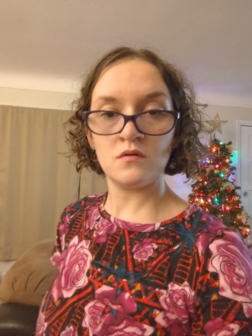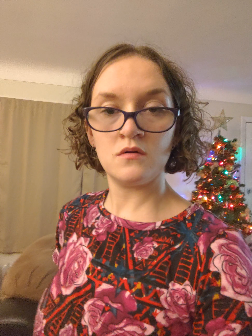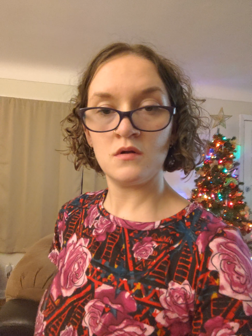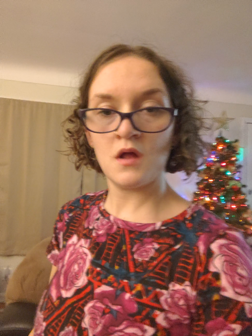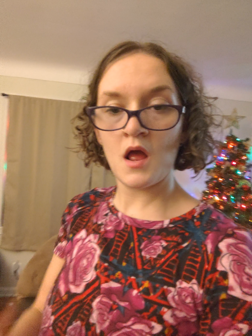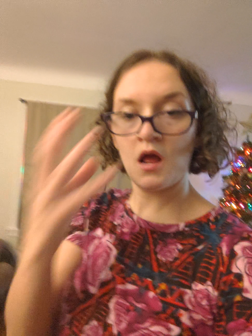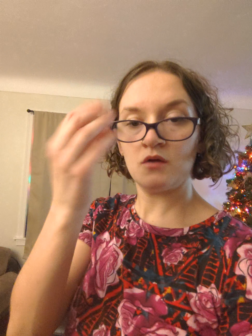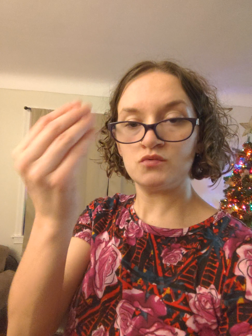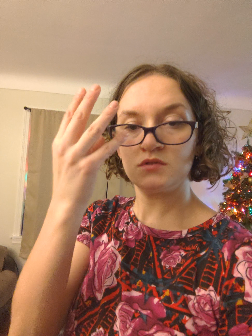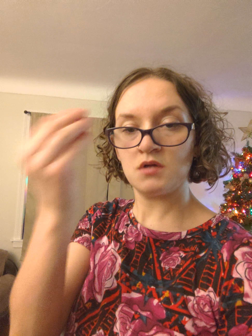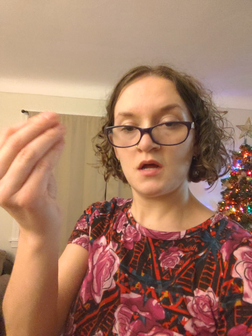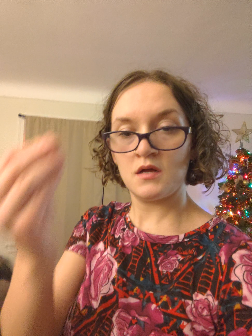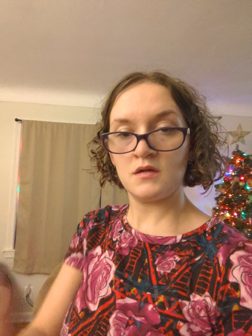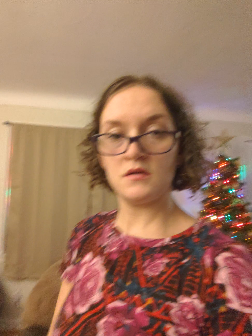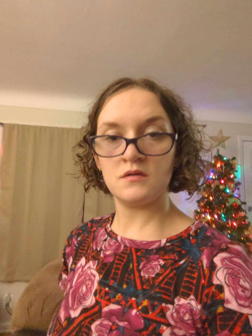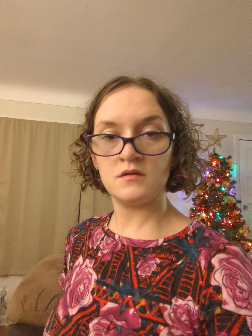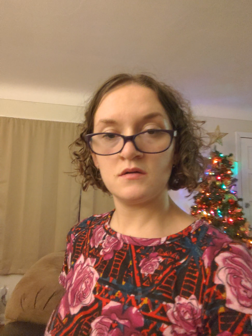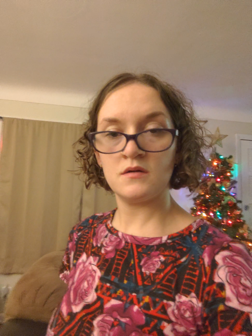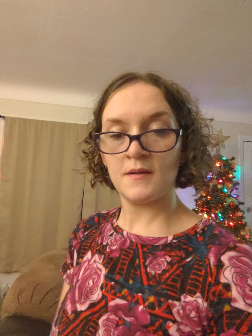outside